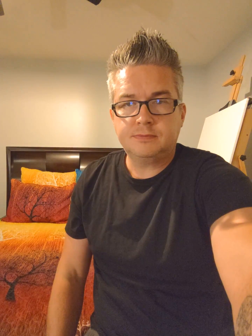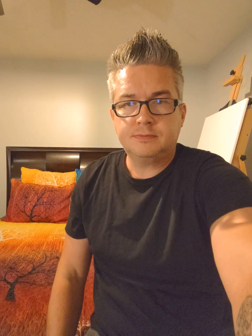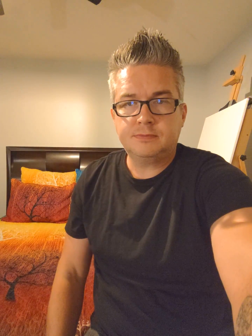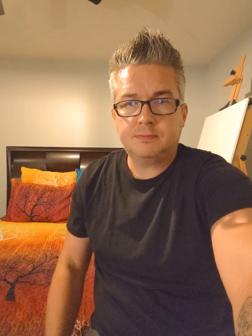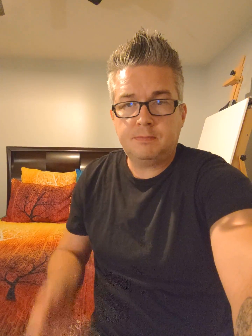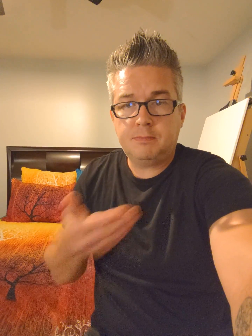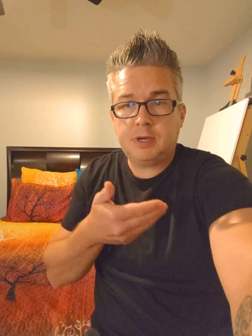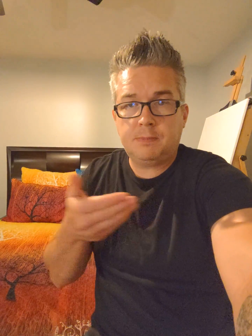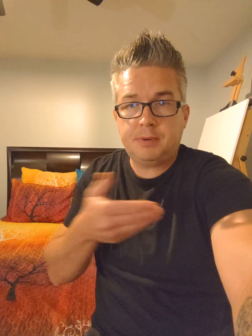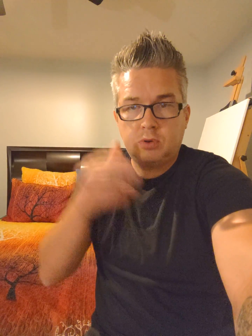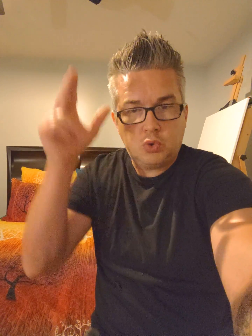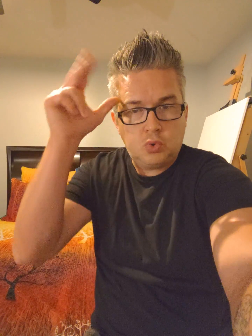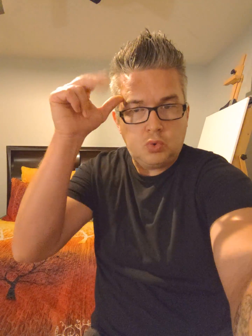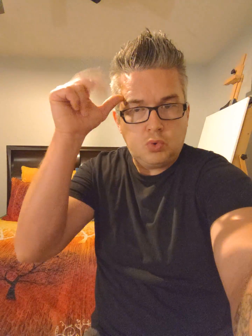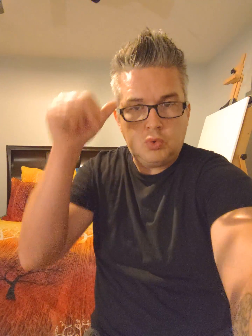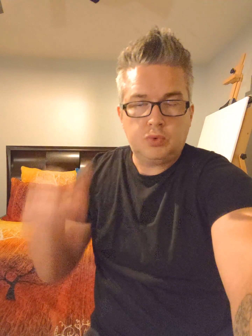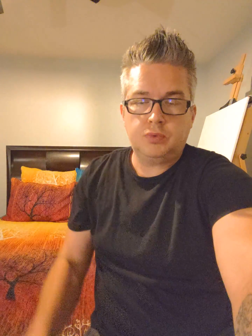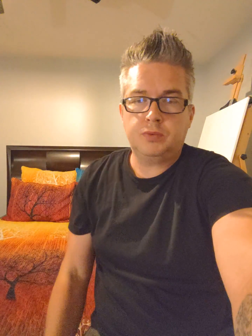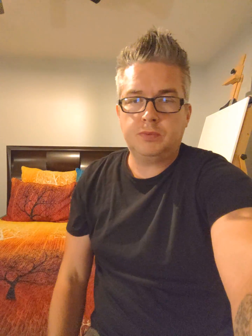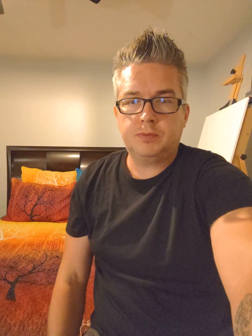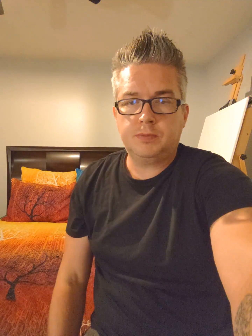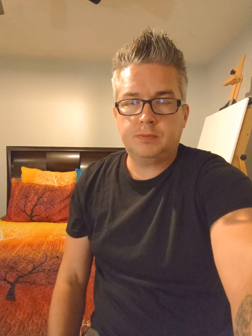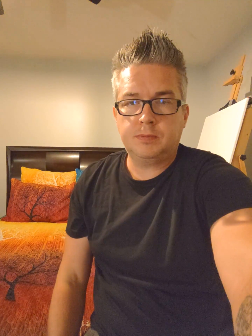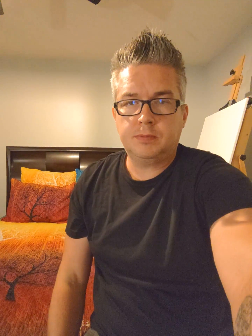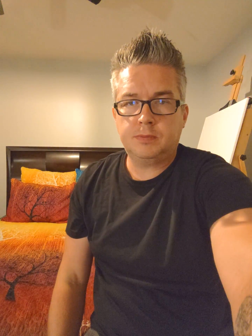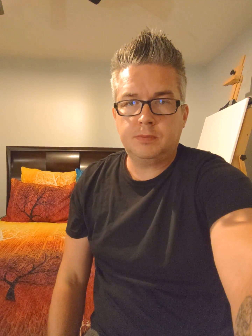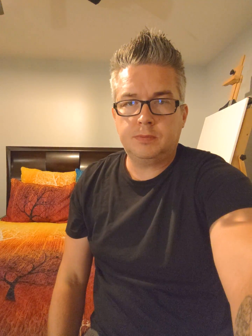pony